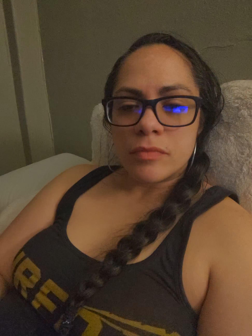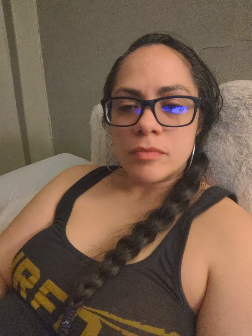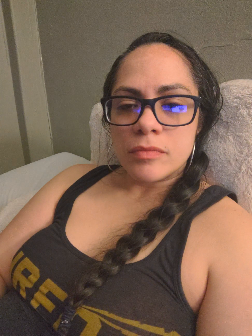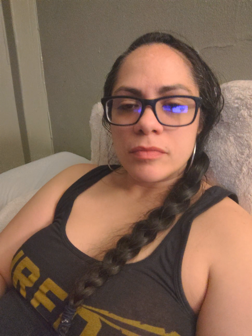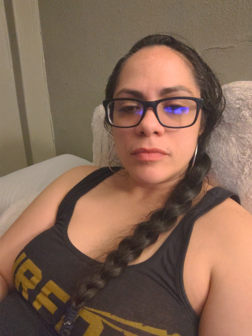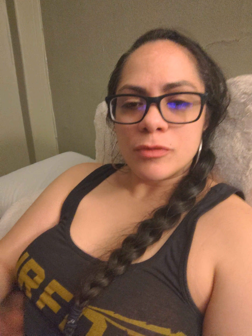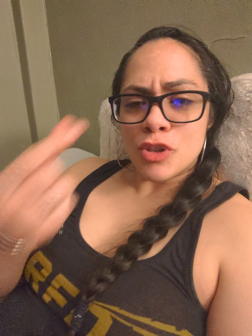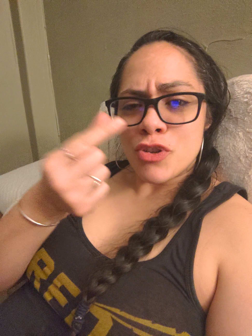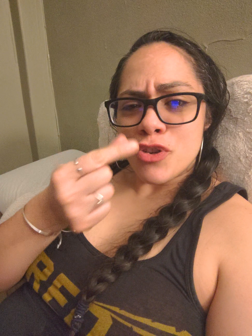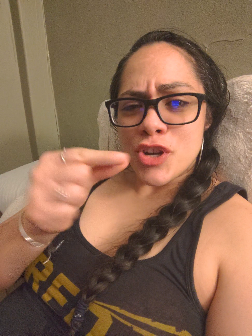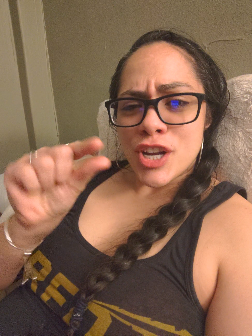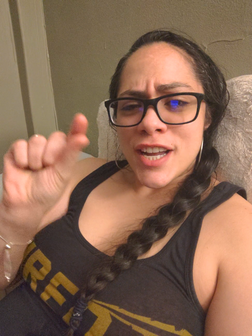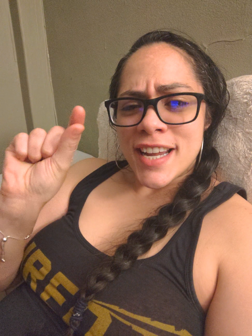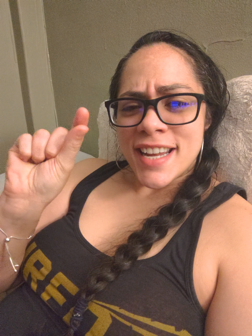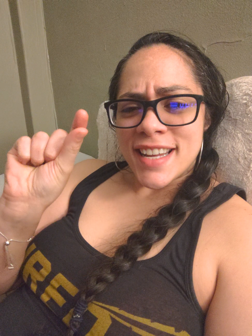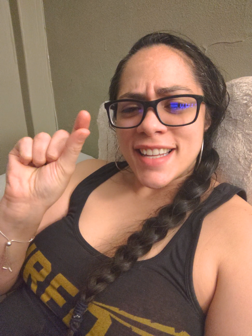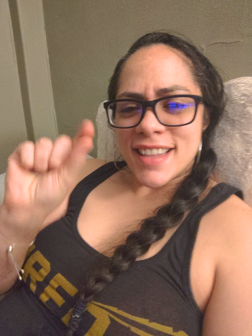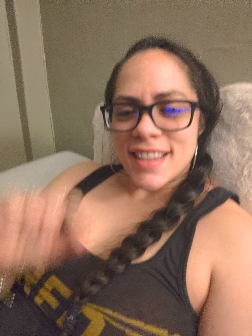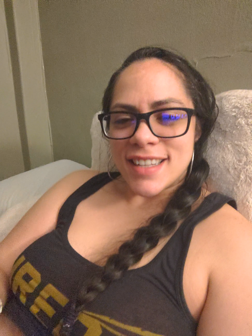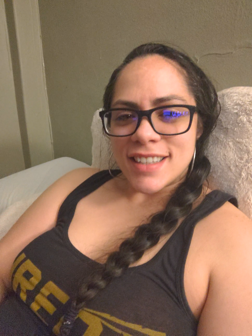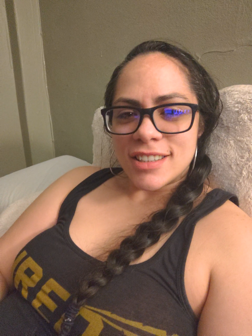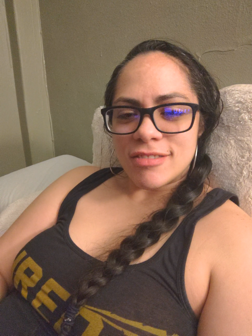green